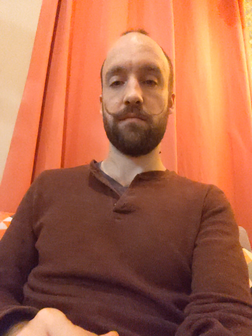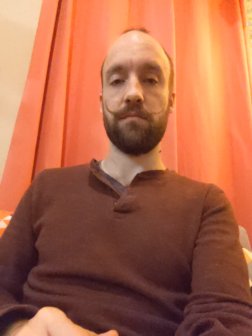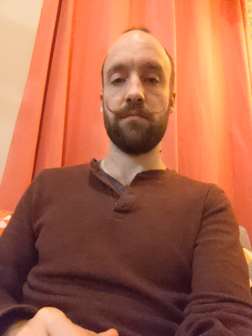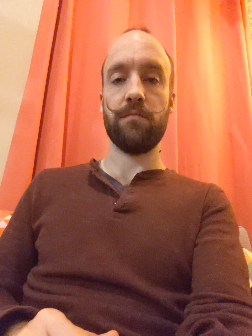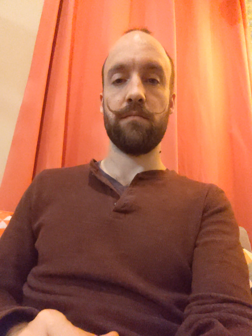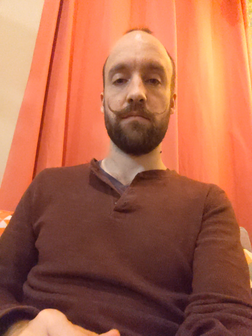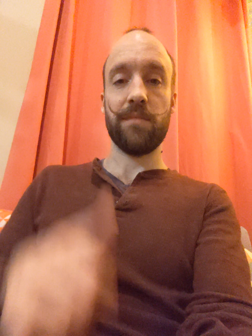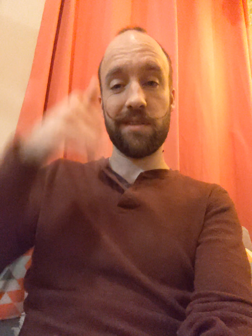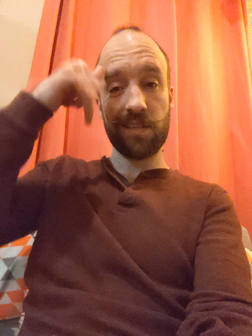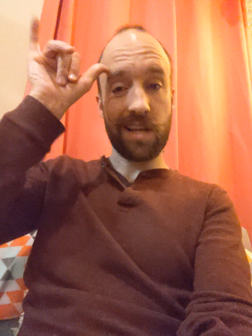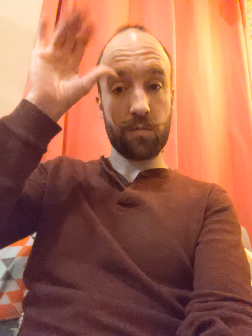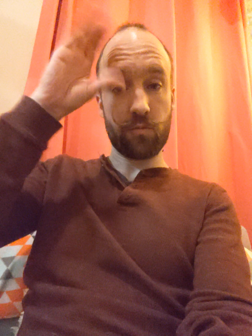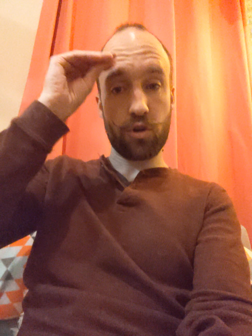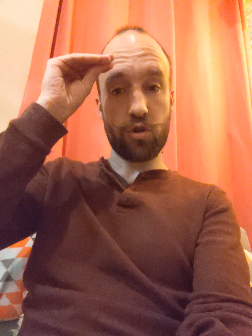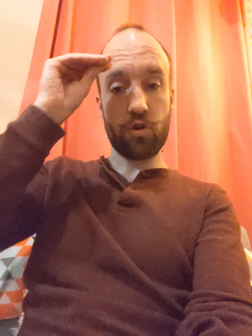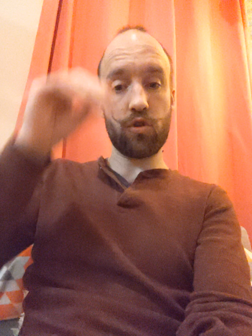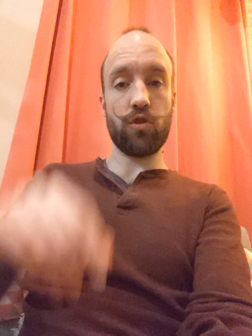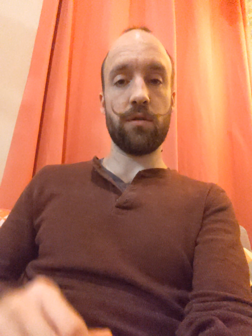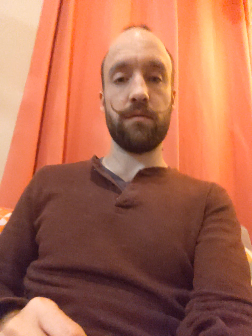cowboy